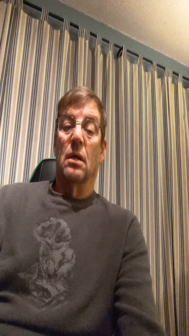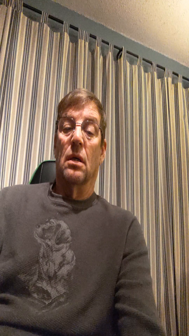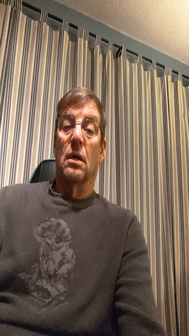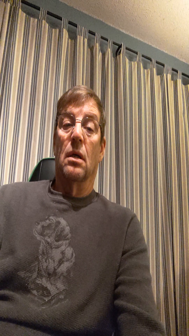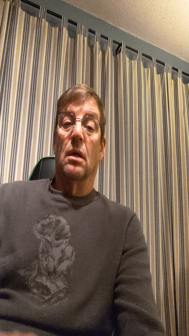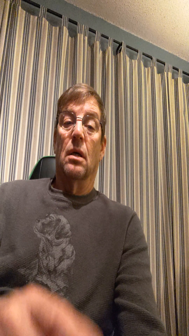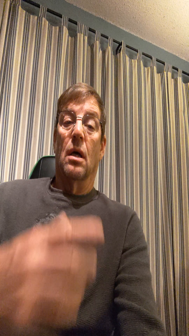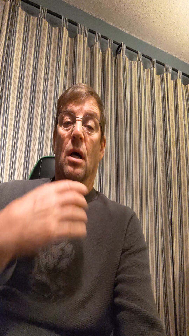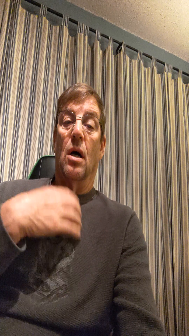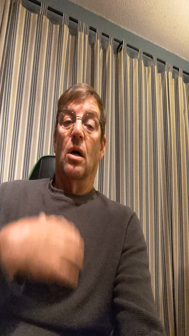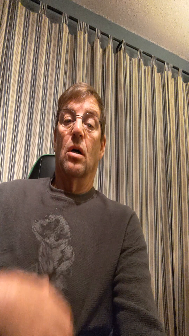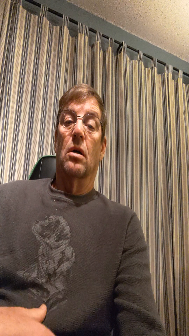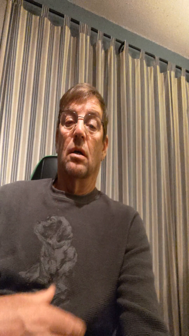hungry